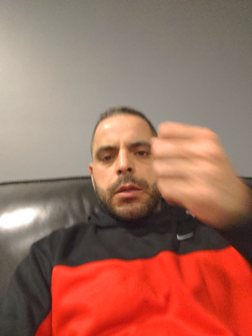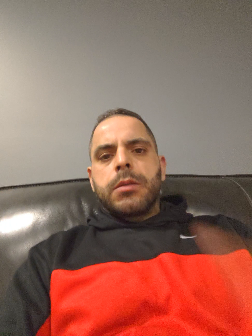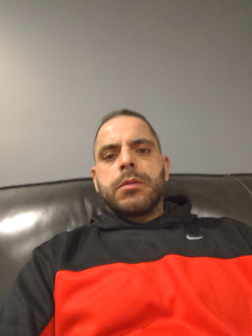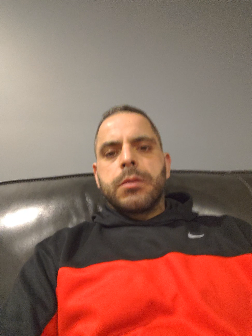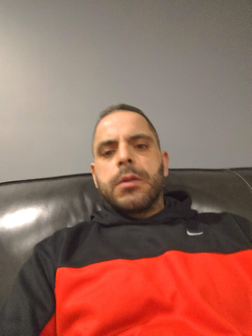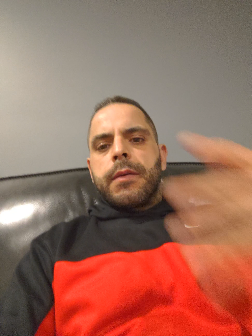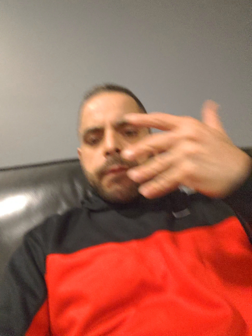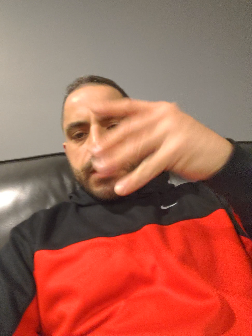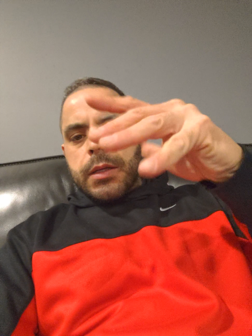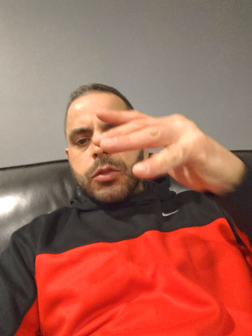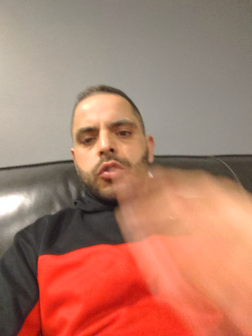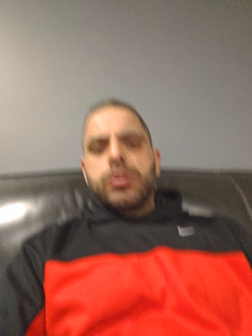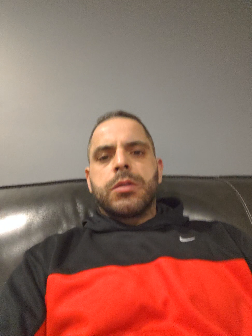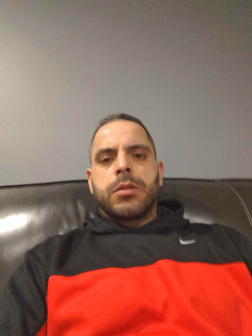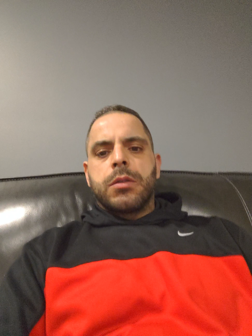finish